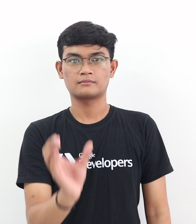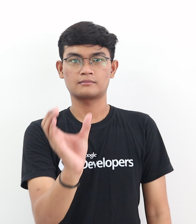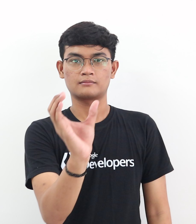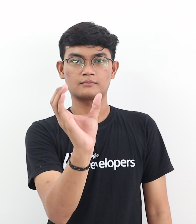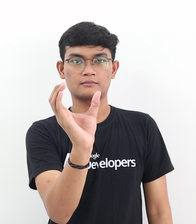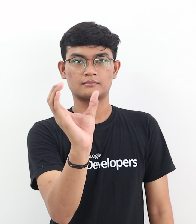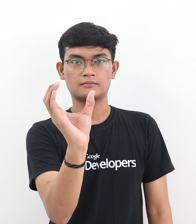U